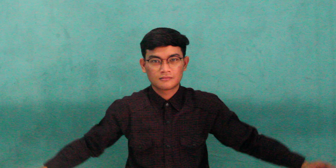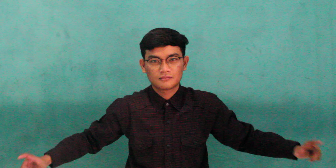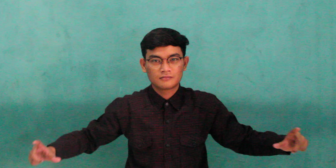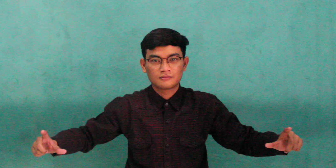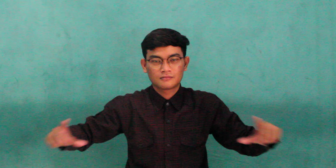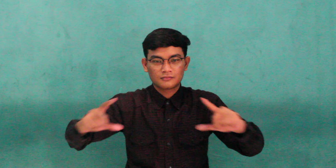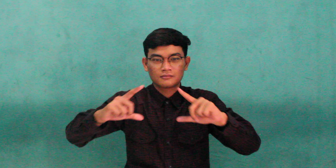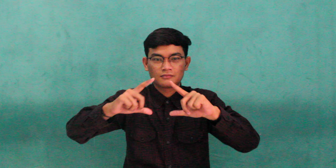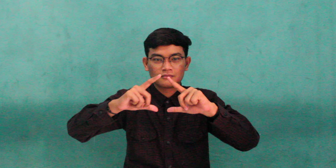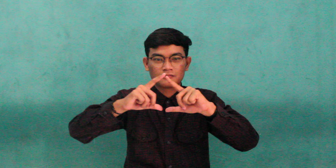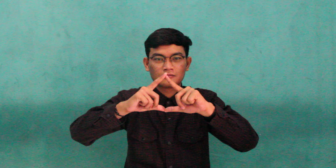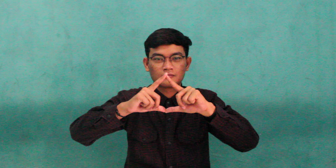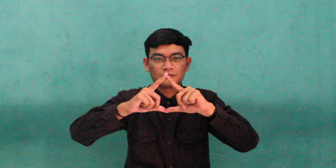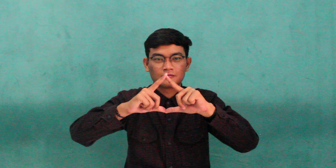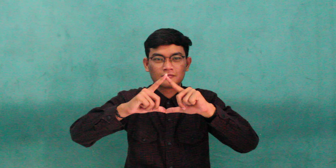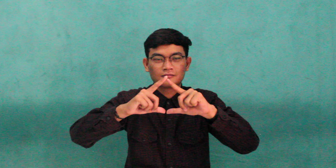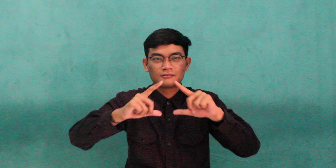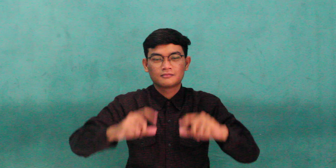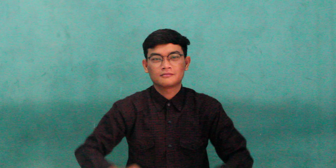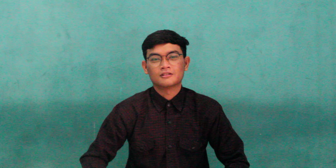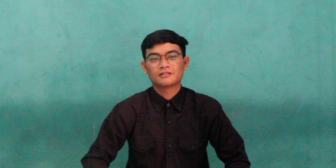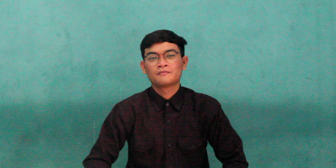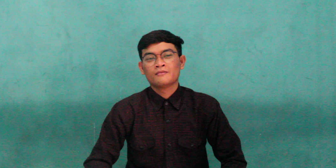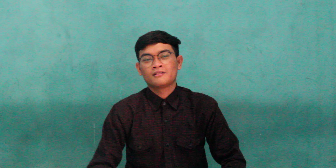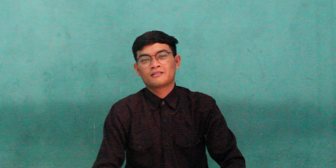A